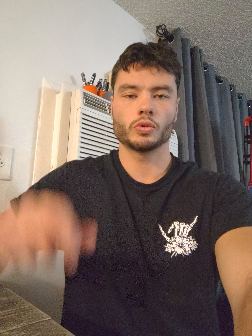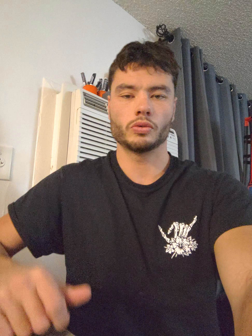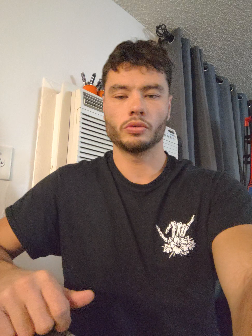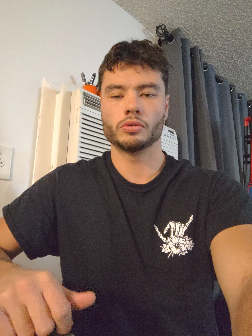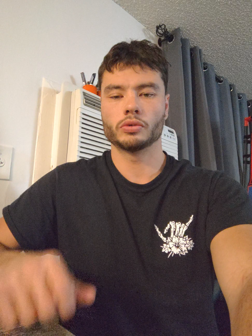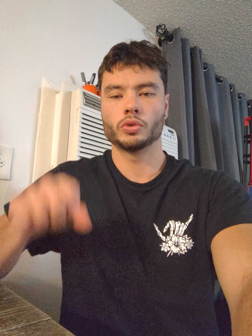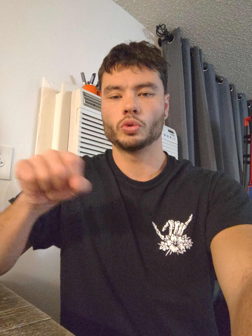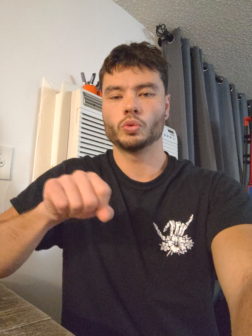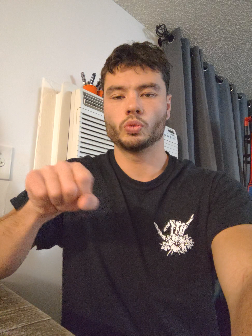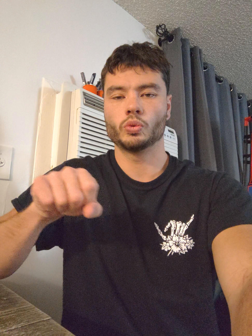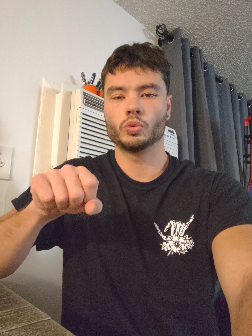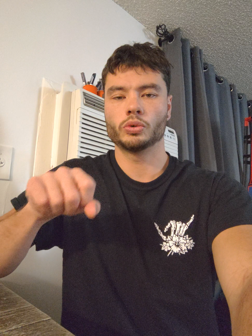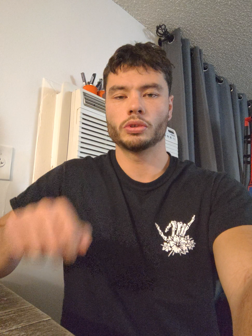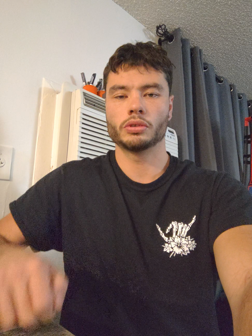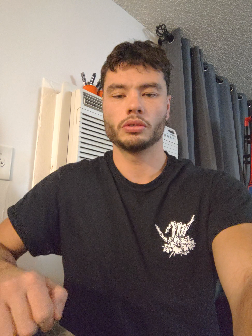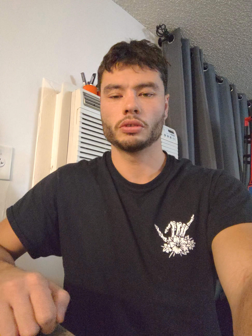shoe